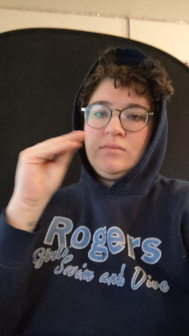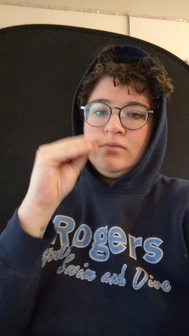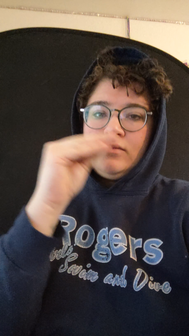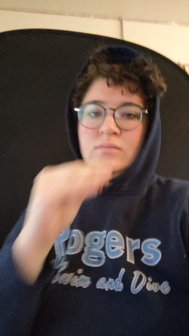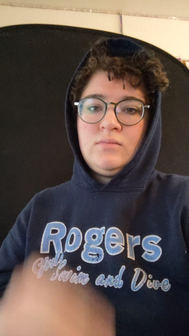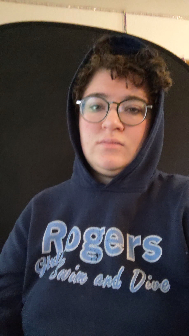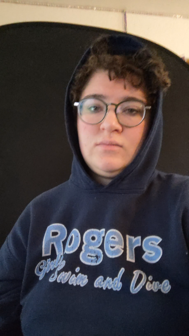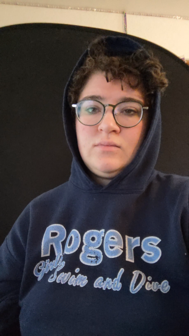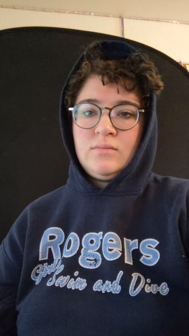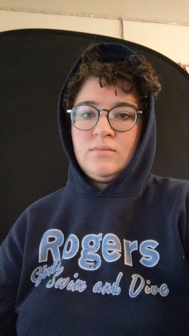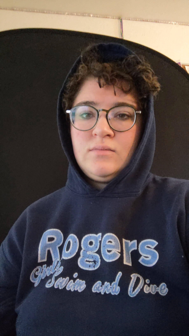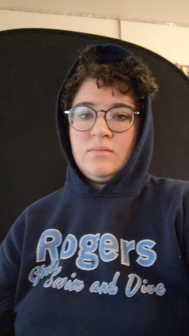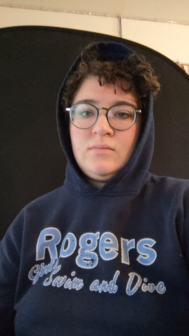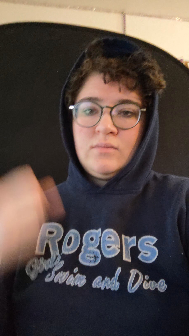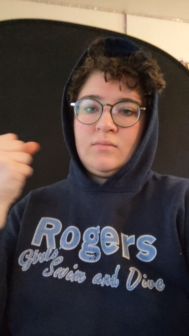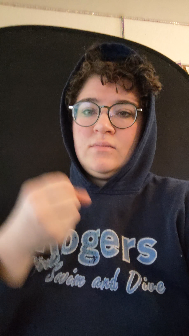hit